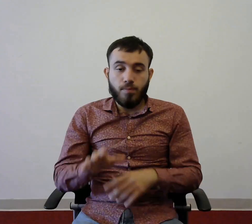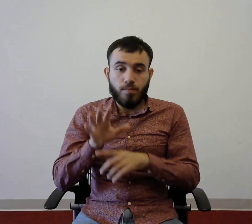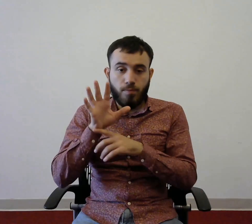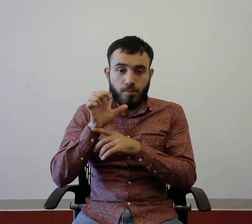çəkmək